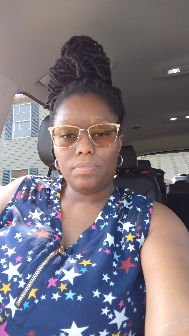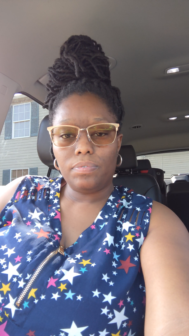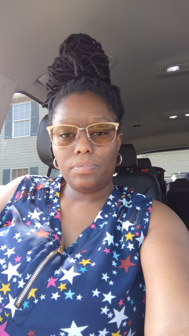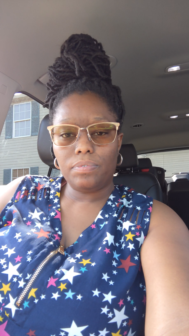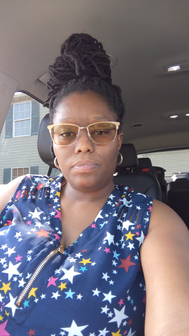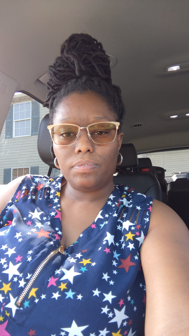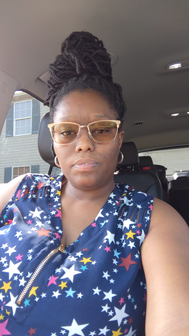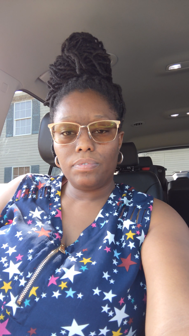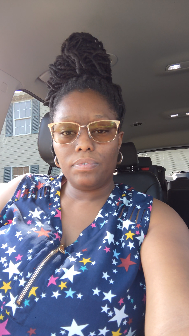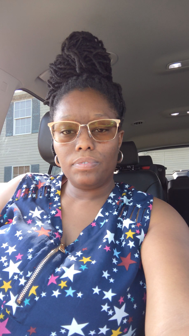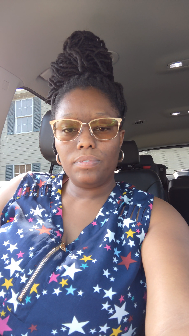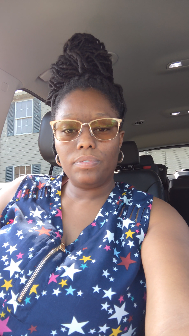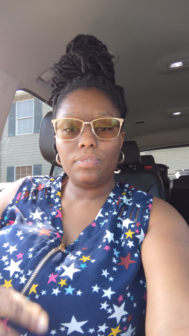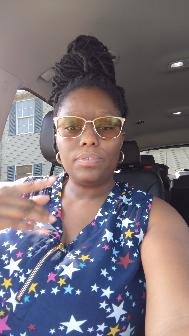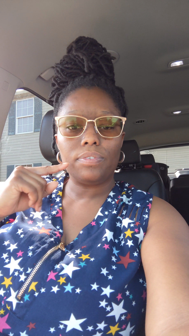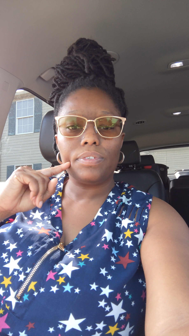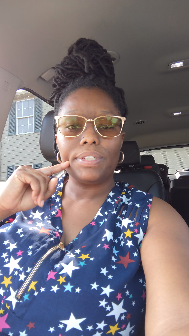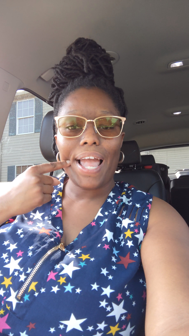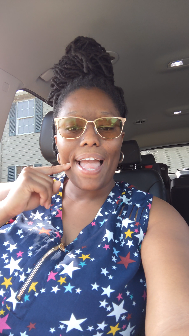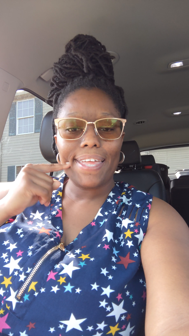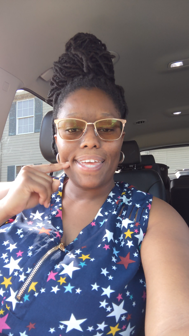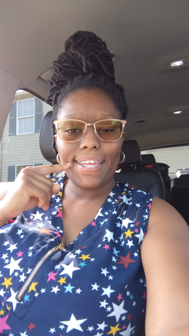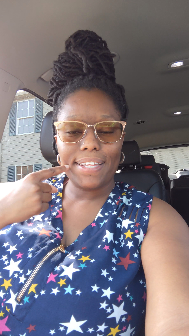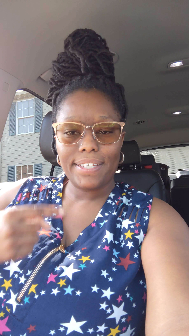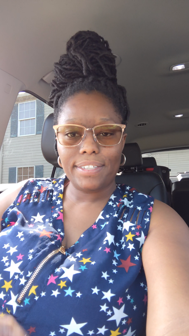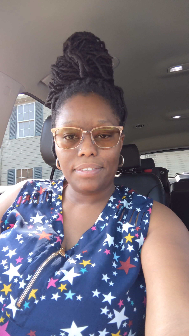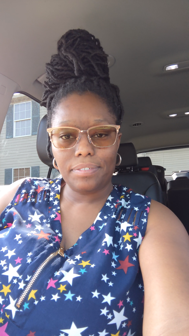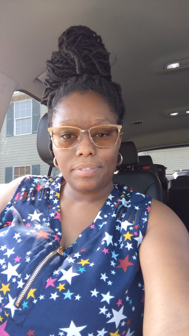candy